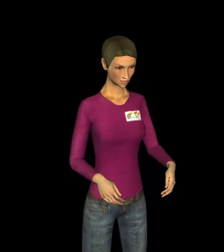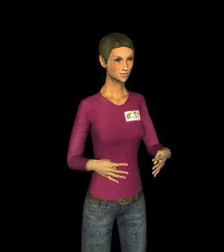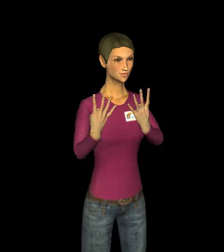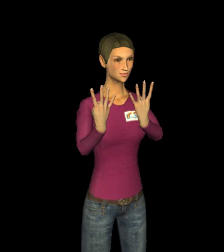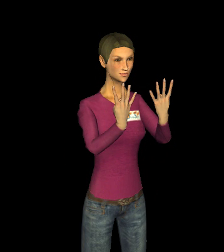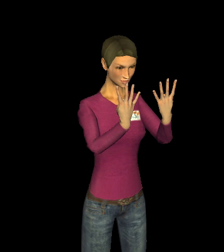عيد ميلاد